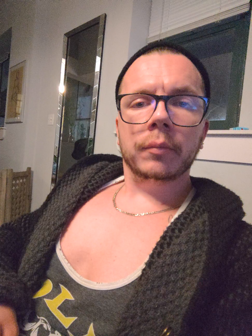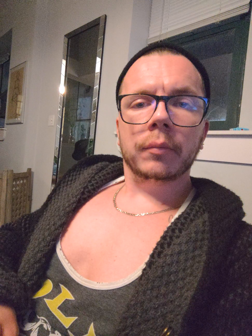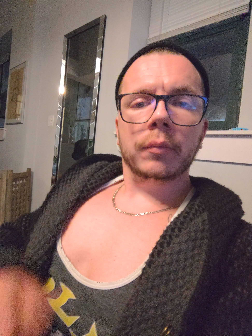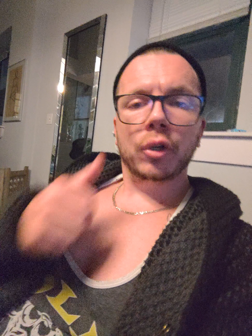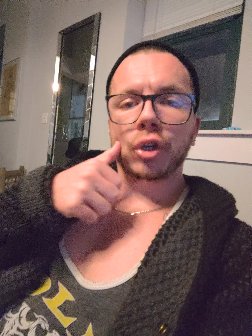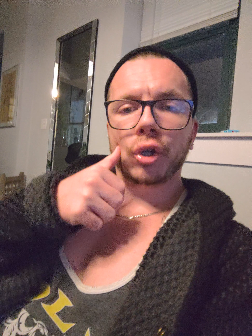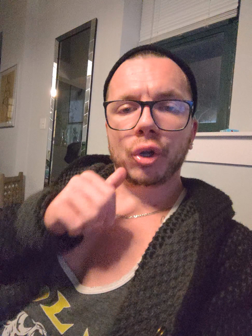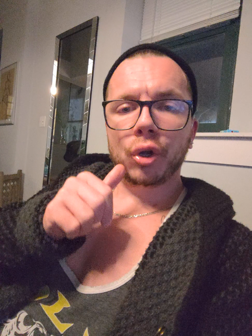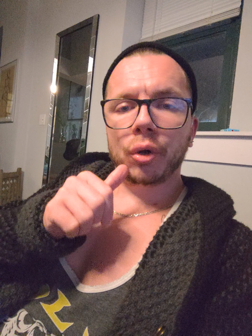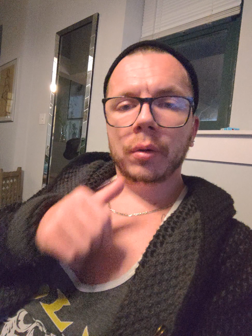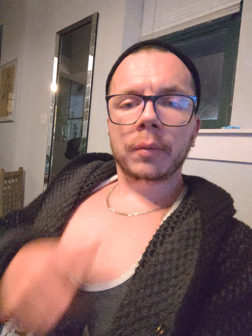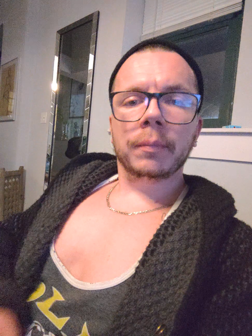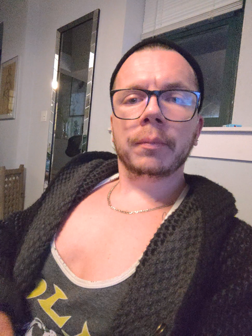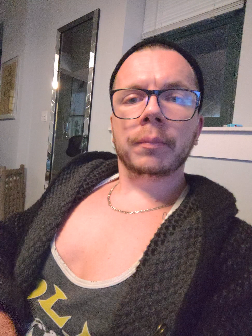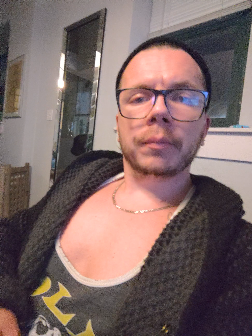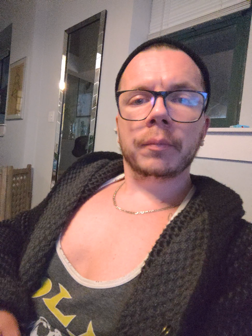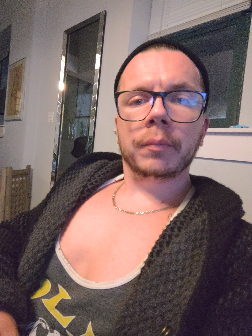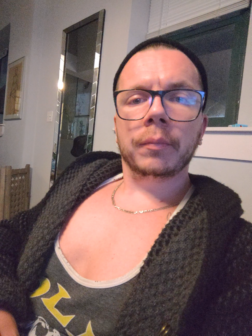girl